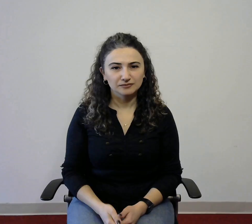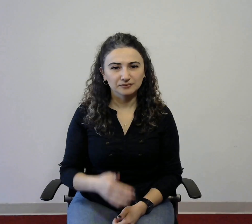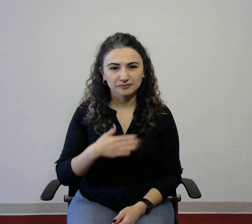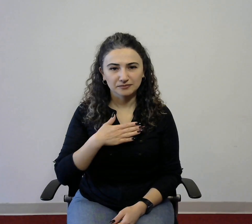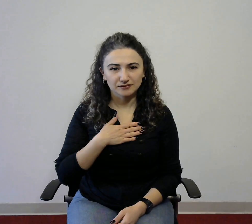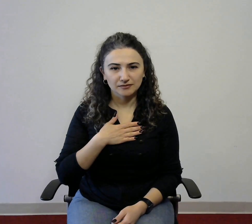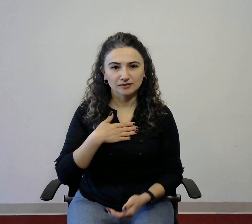mənim